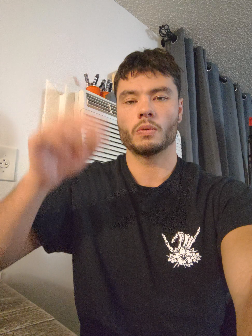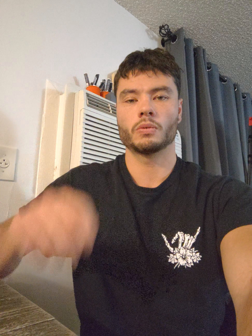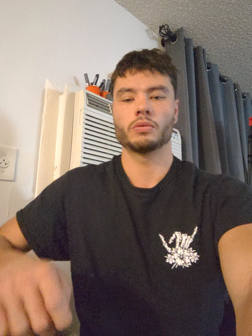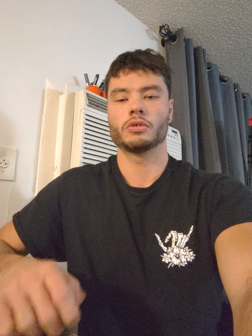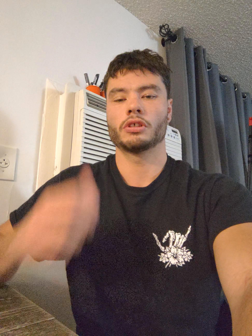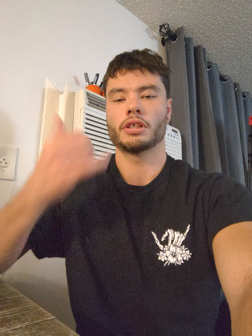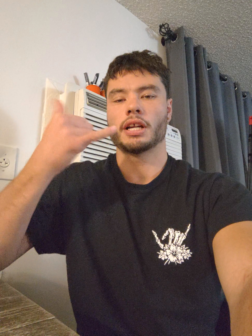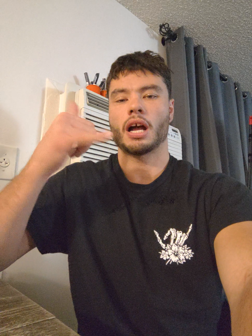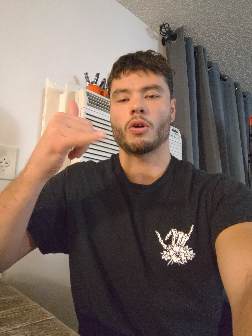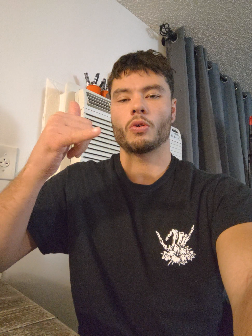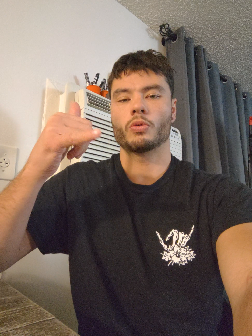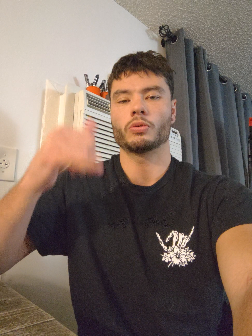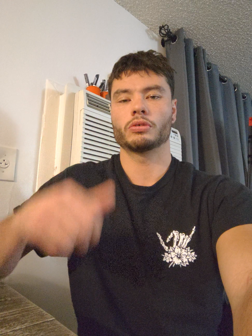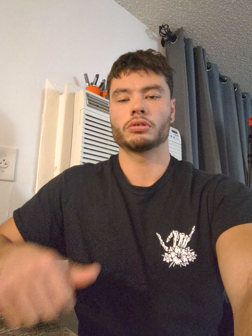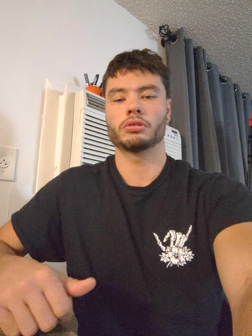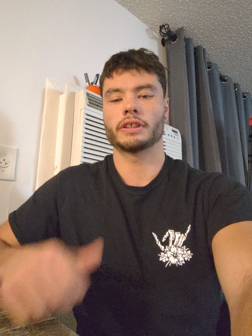yellow